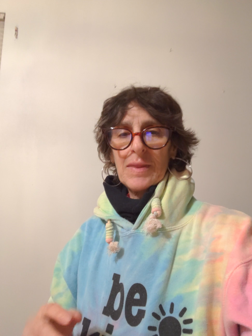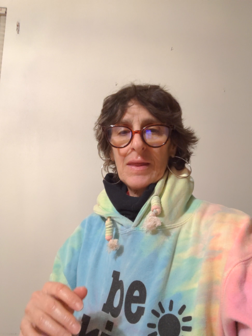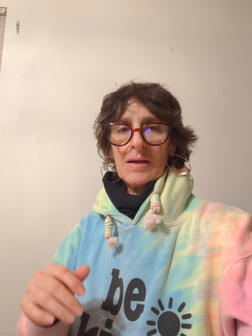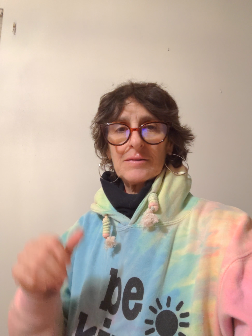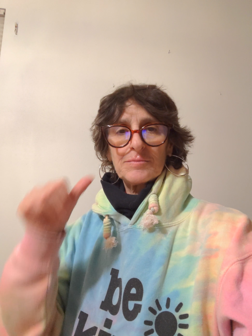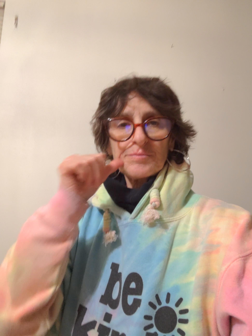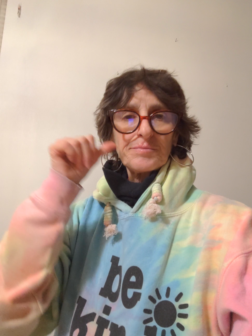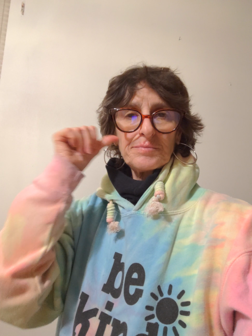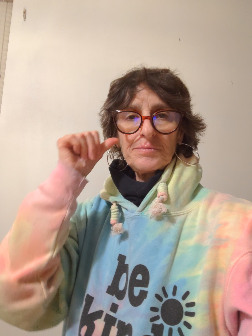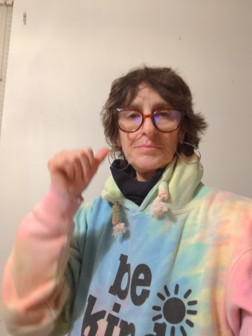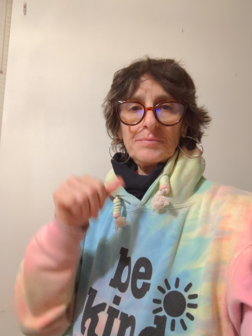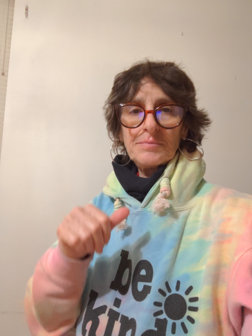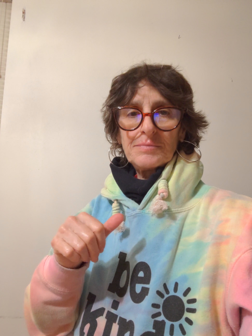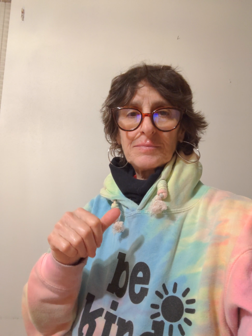yesterday